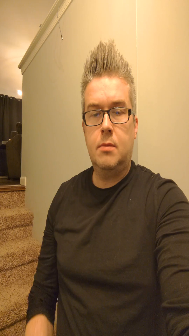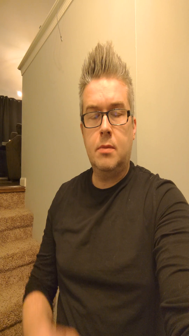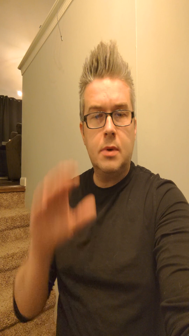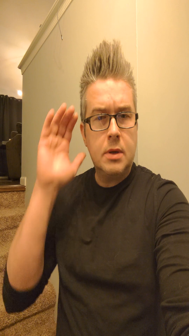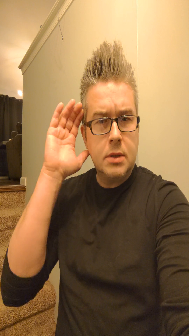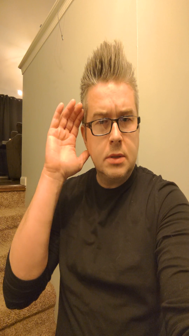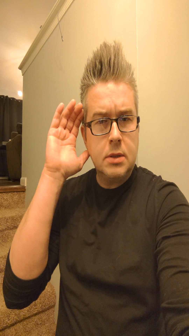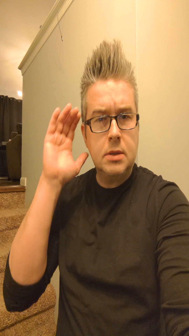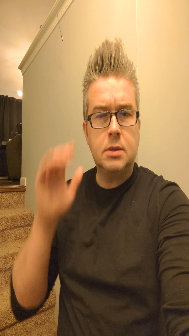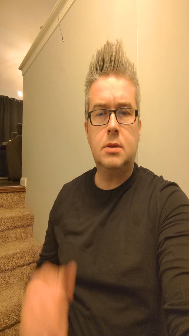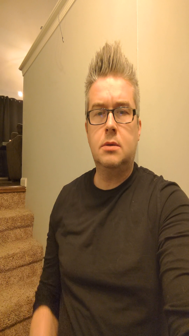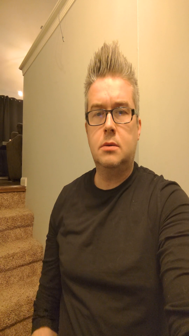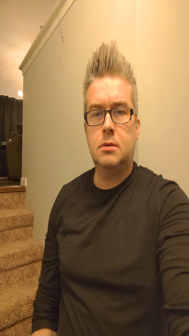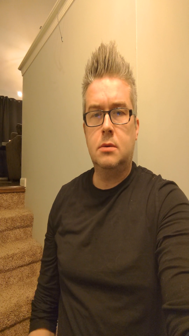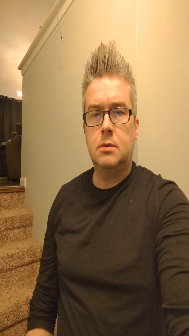listen